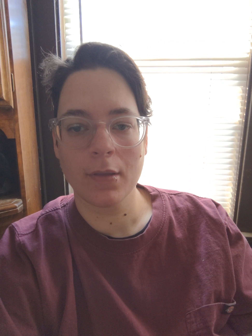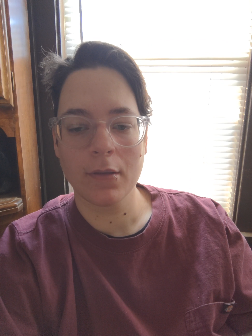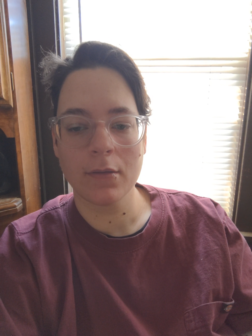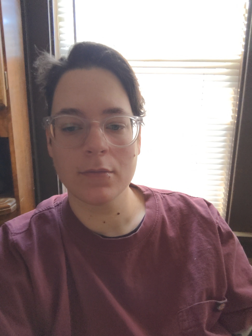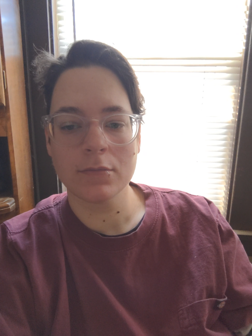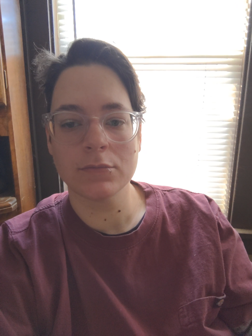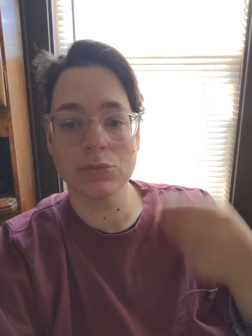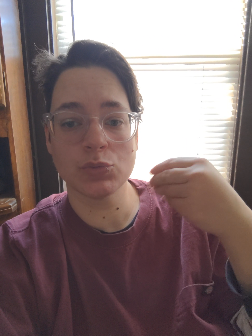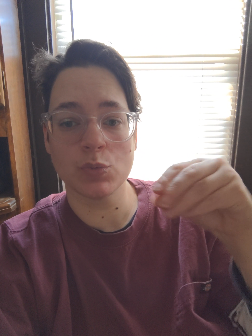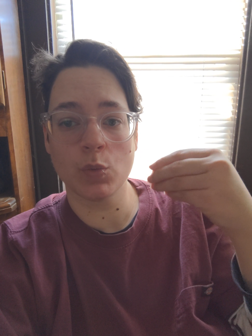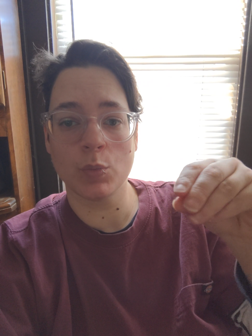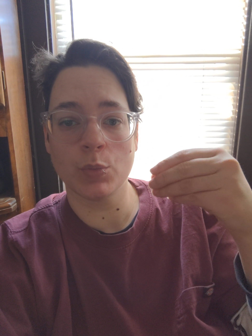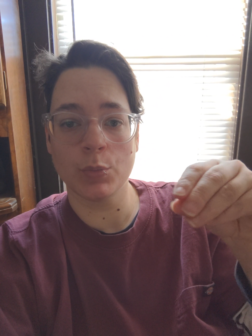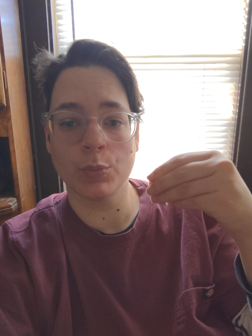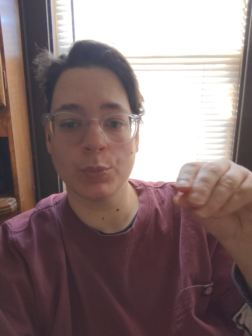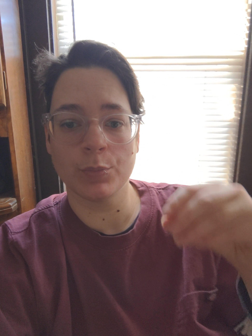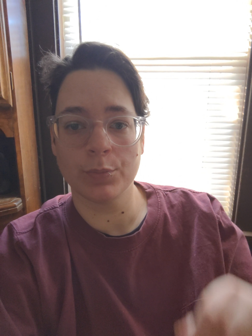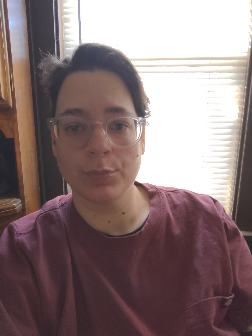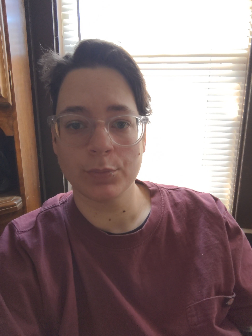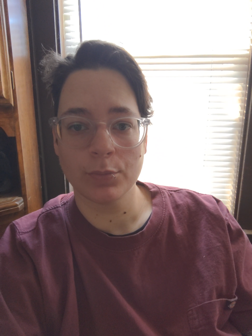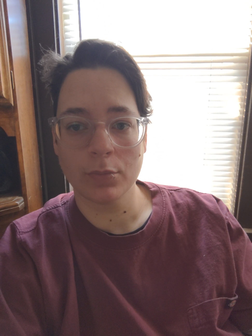store